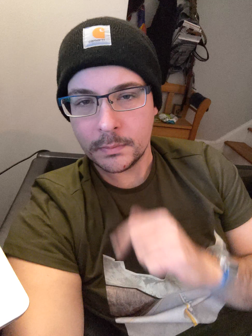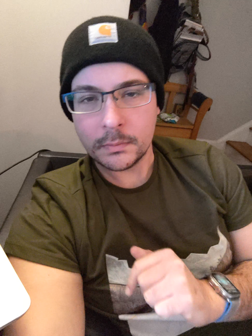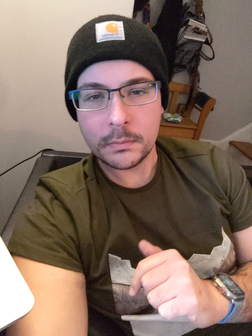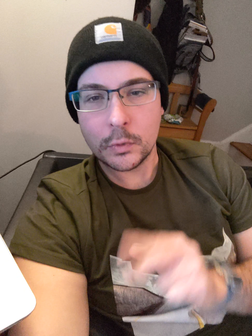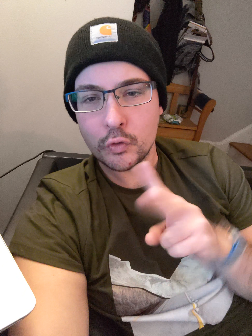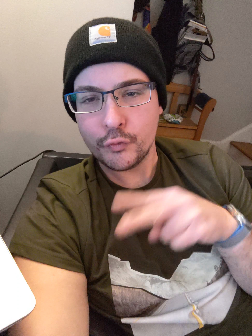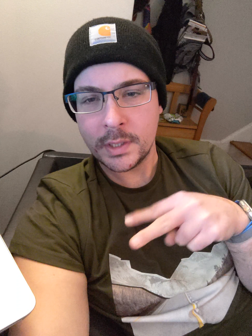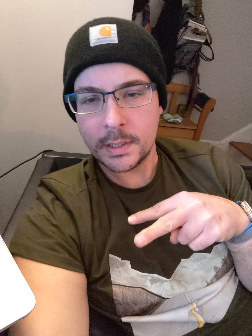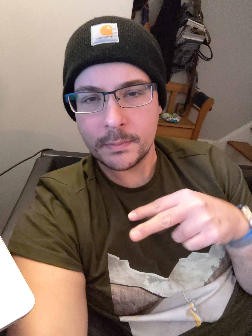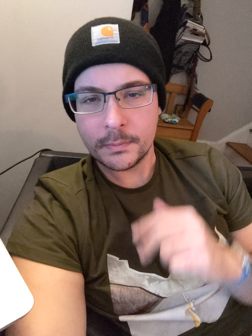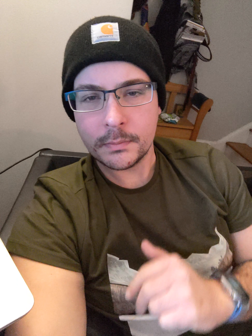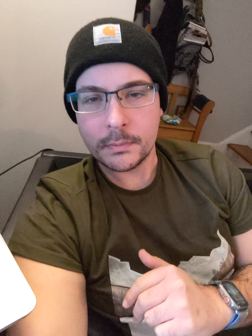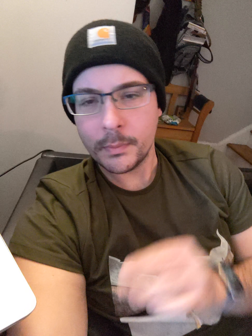read